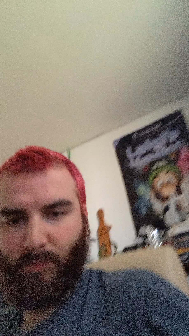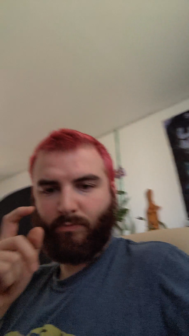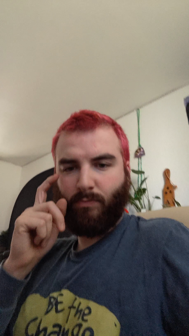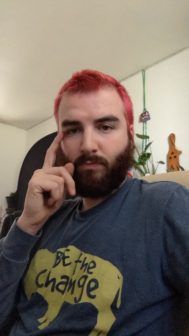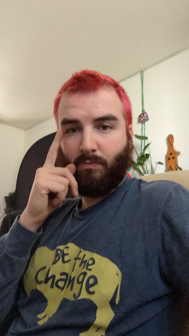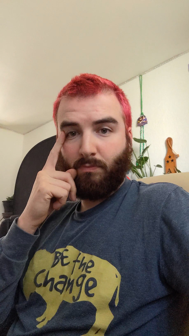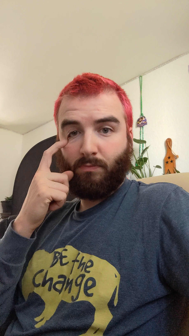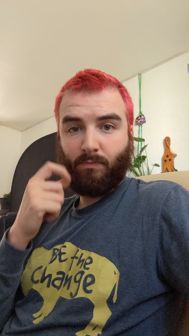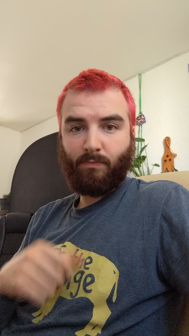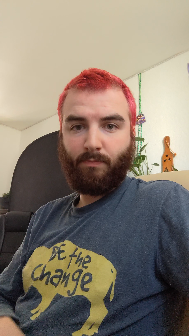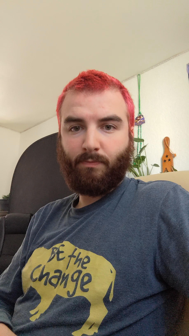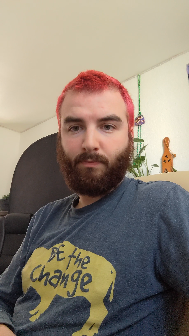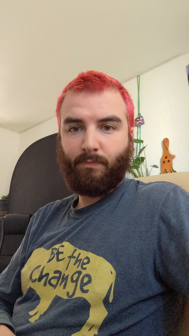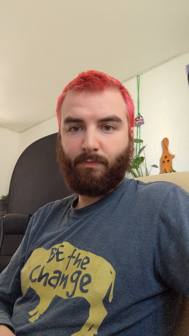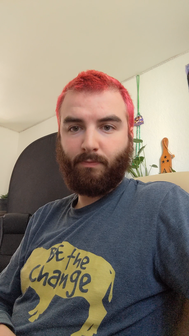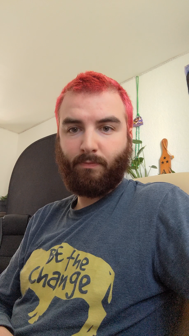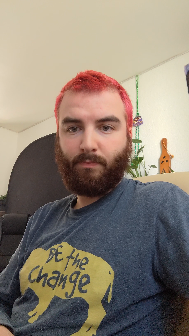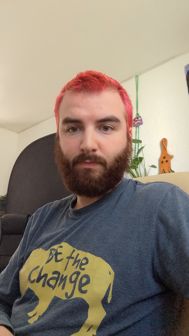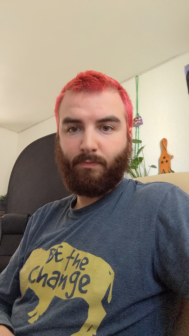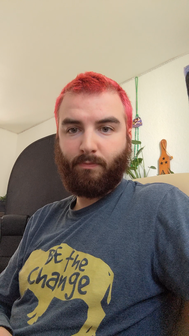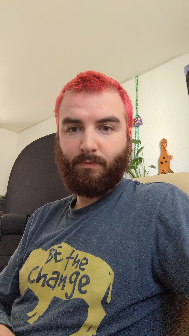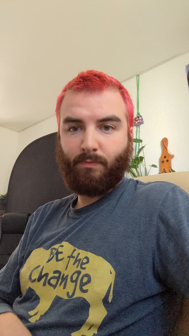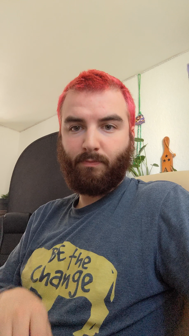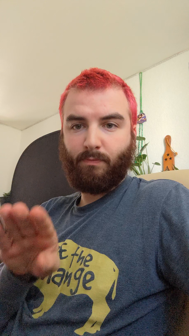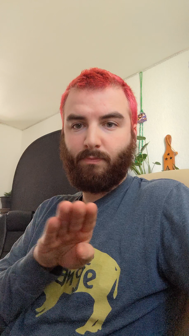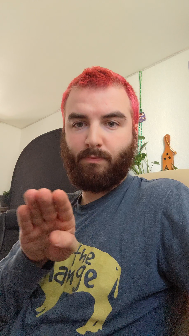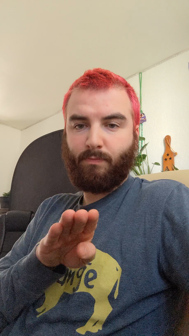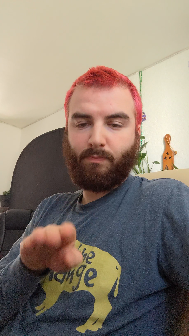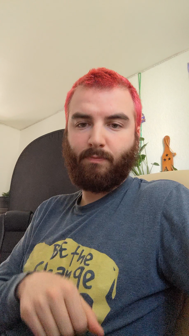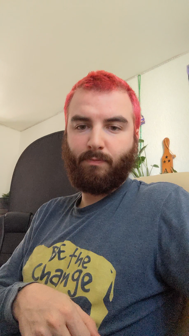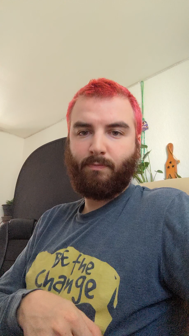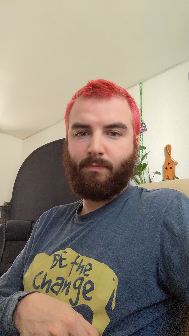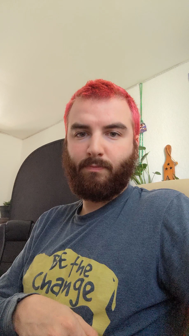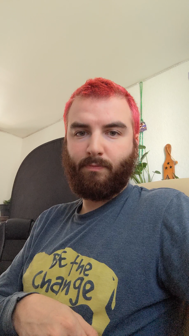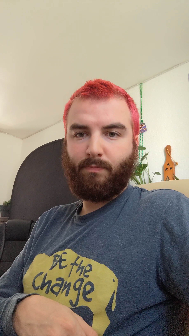boots